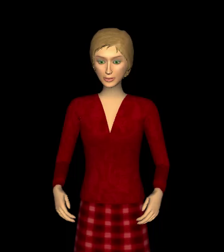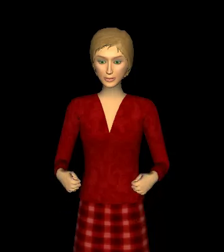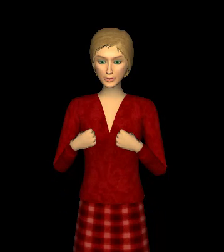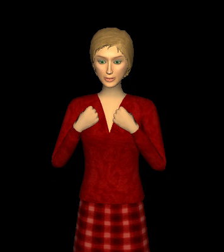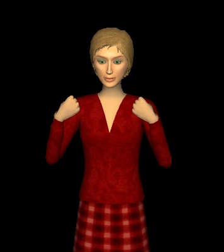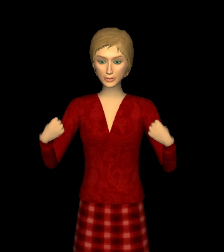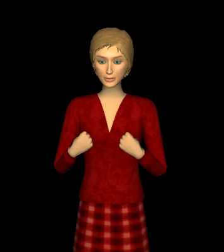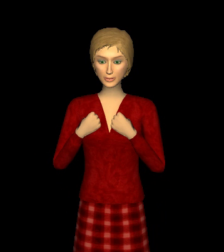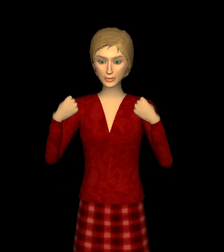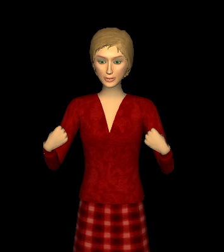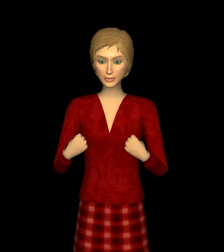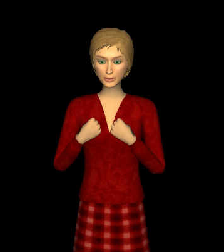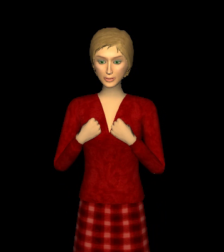إجراء